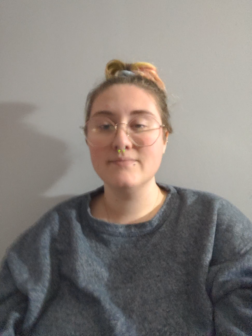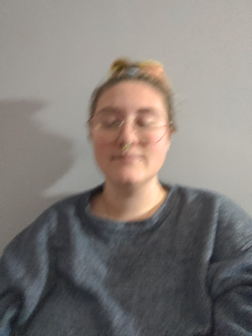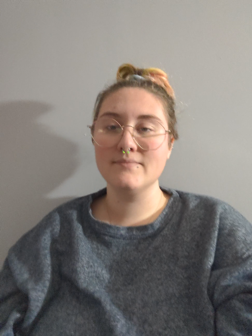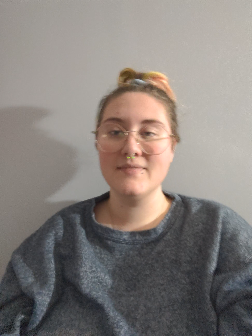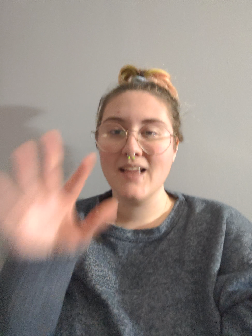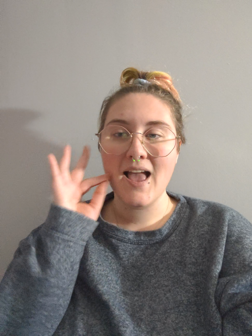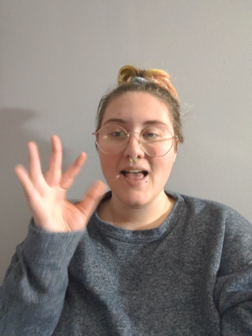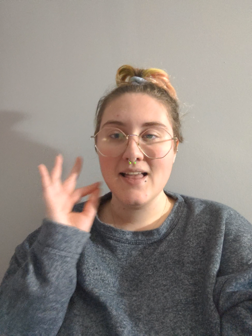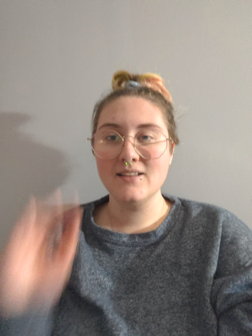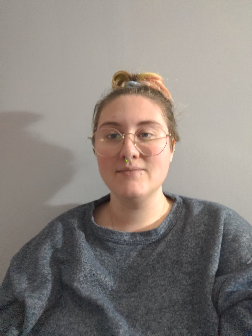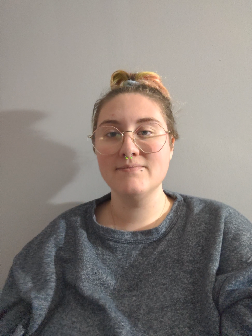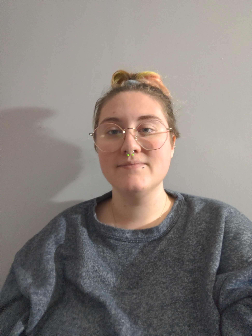cat